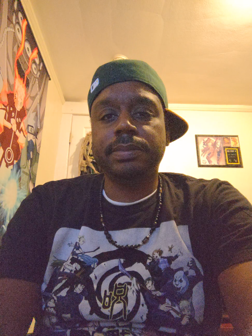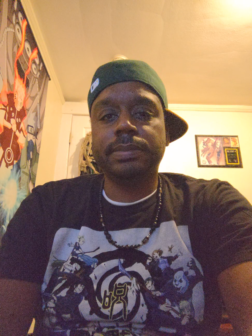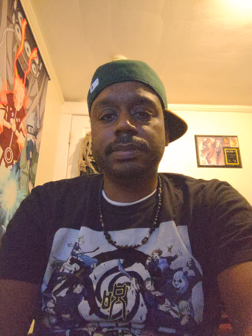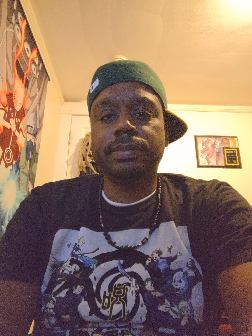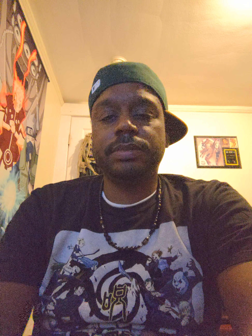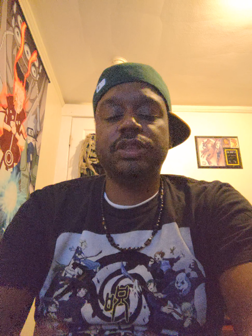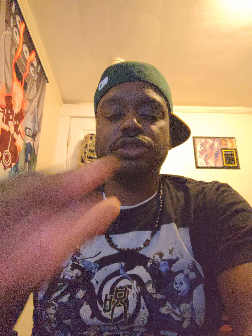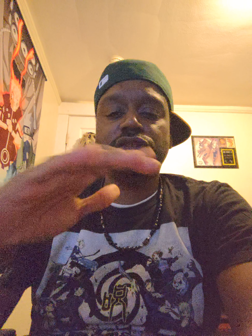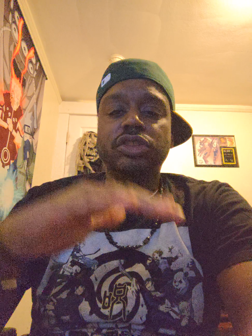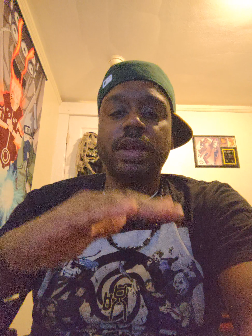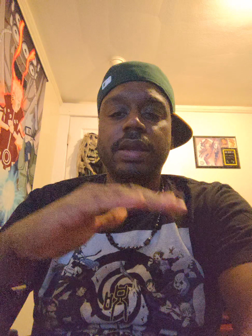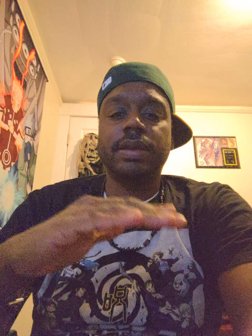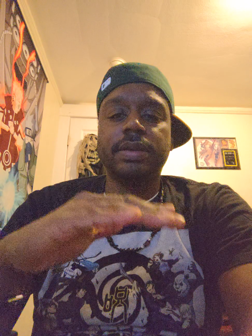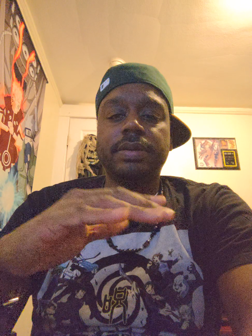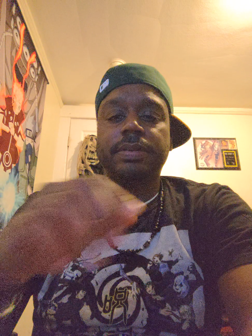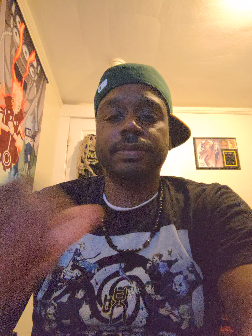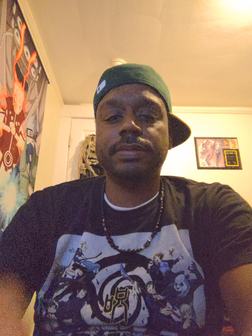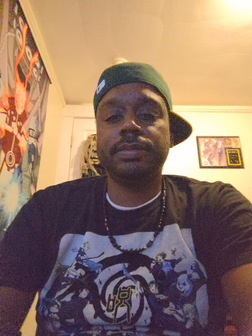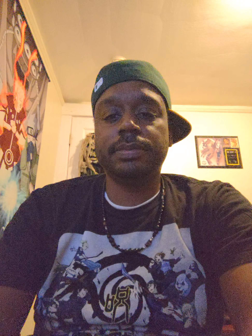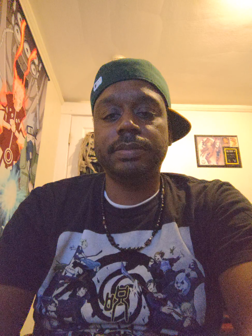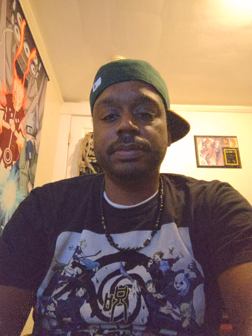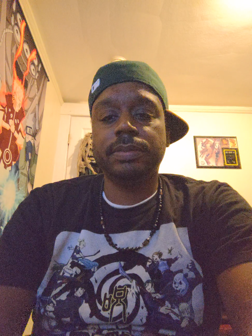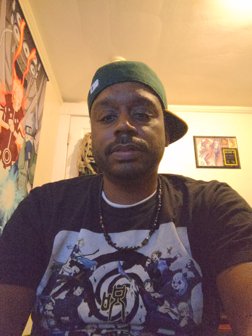child